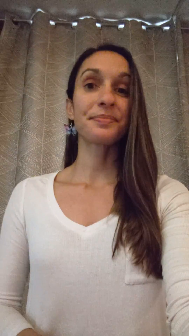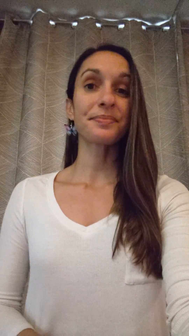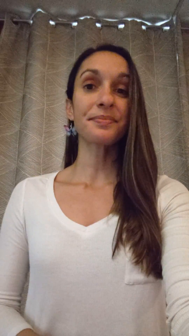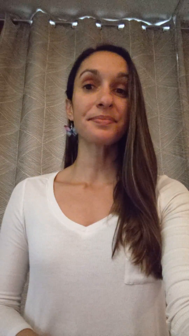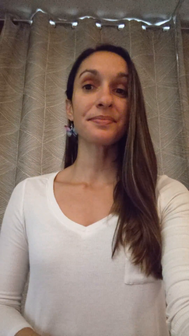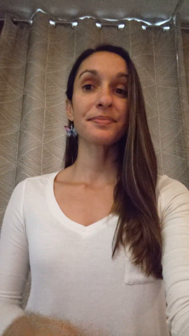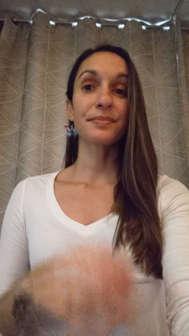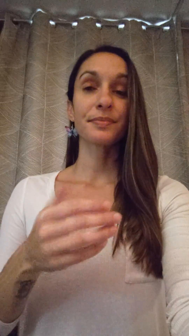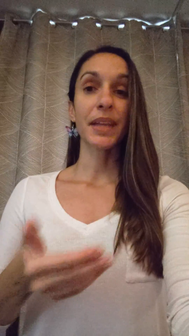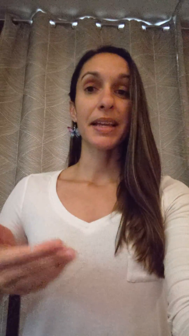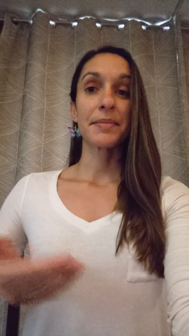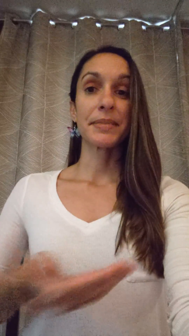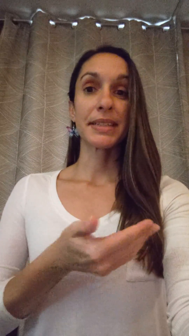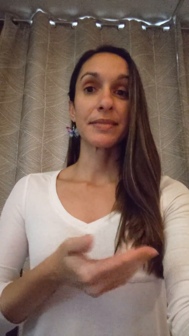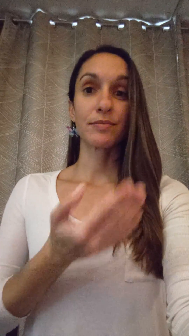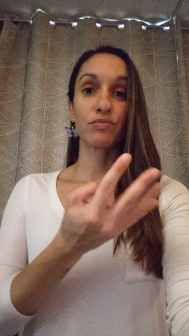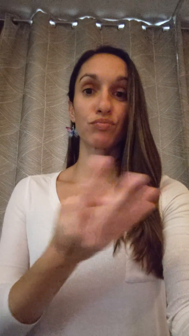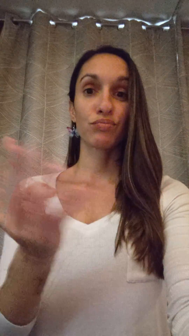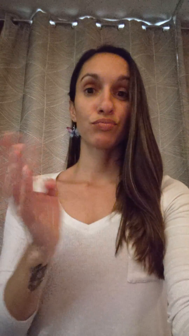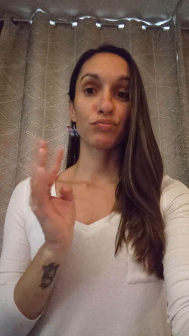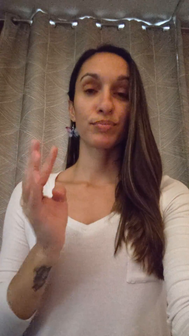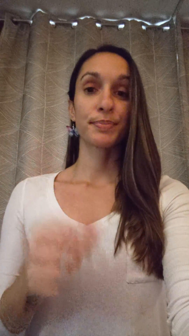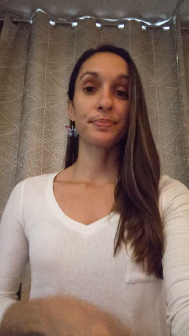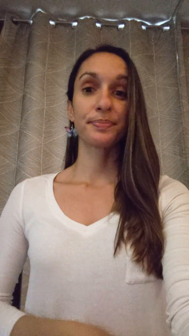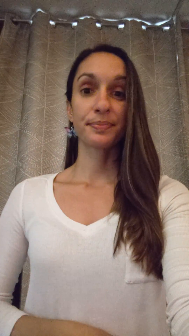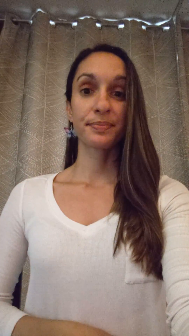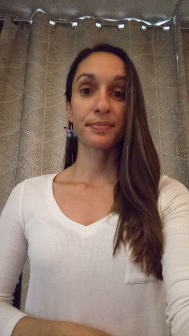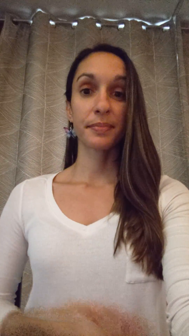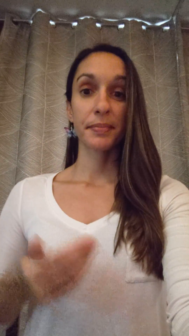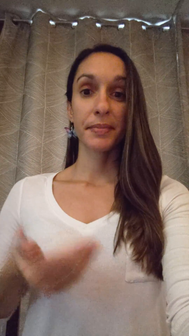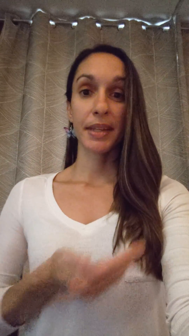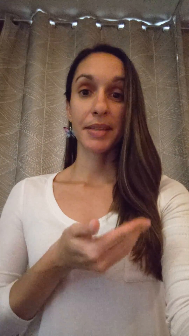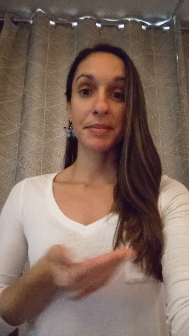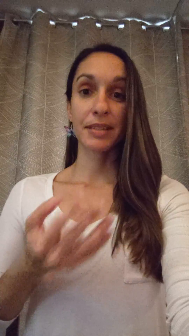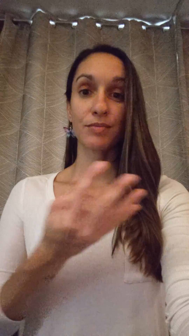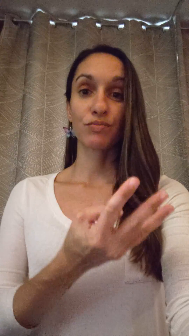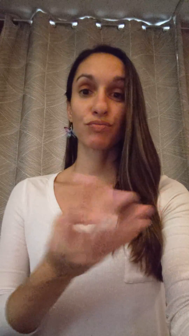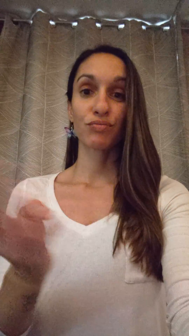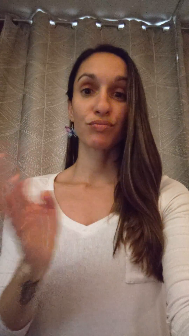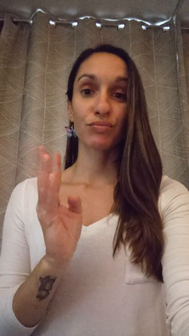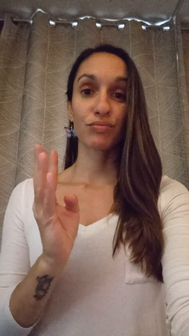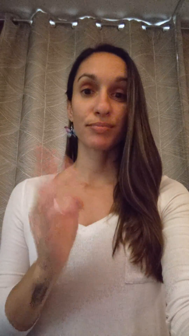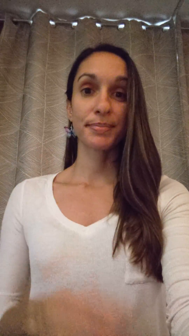crib